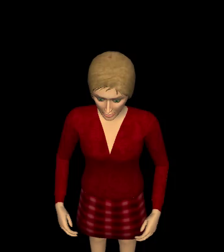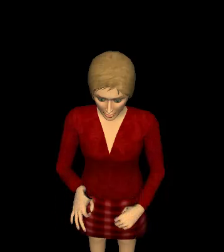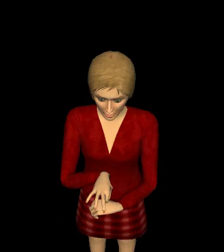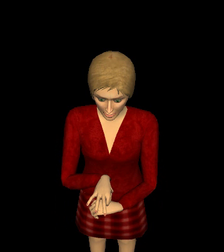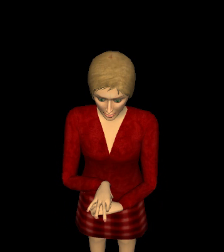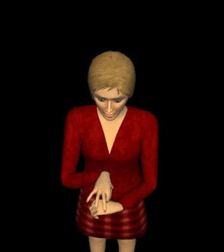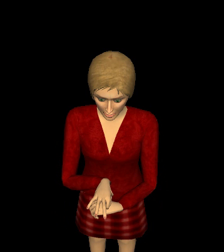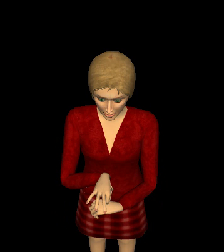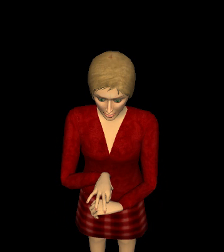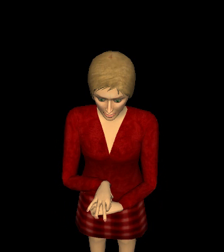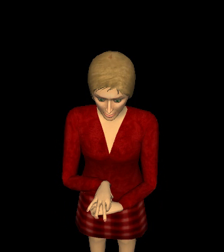مريض